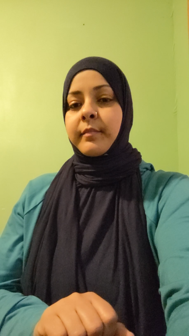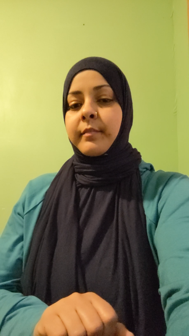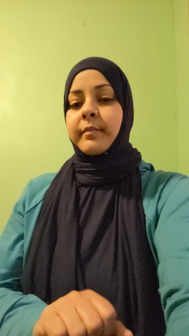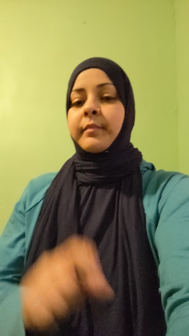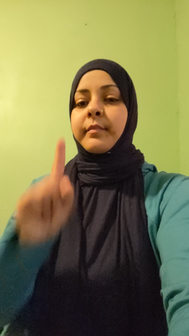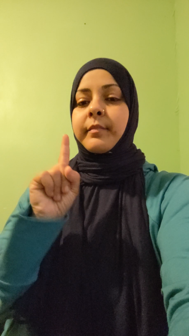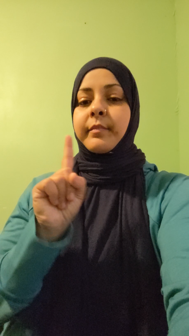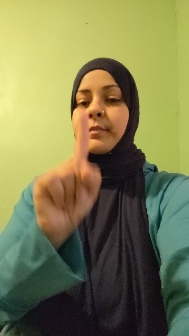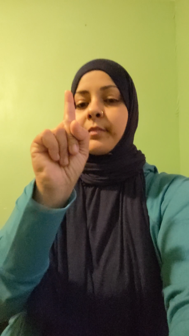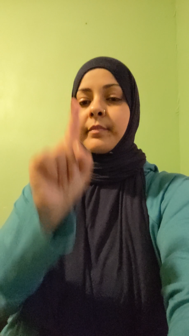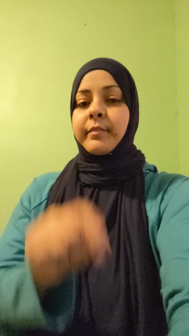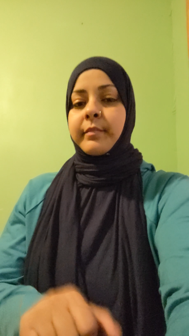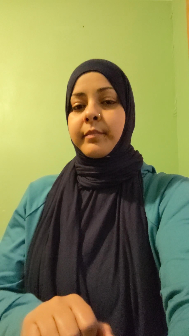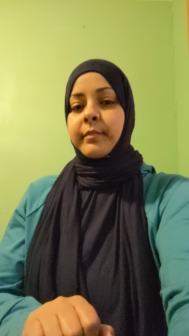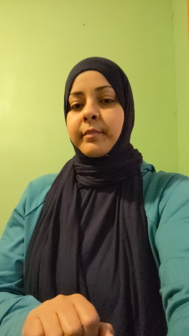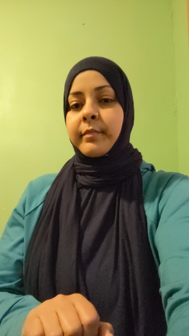bump